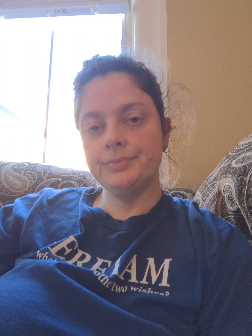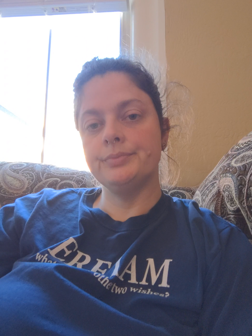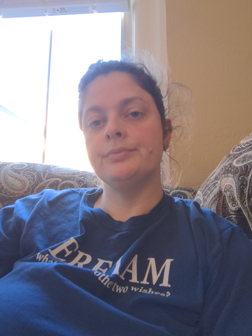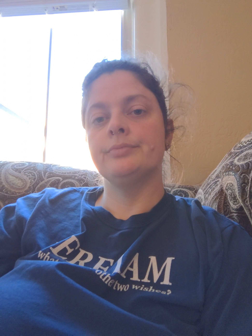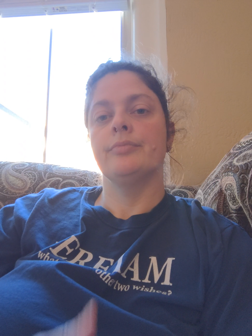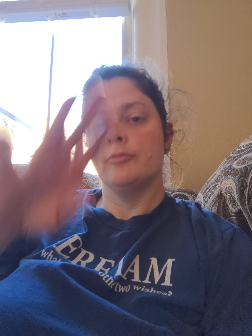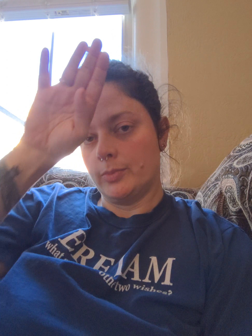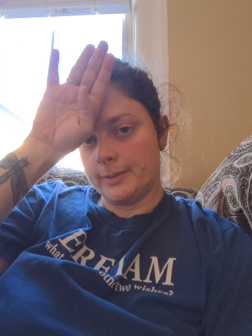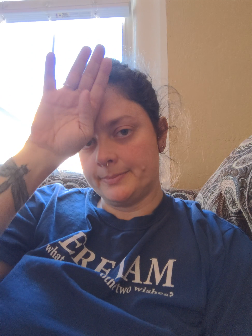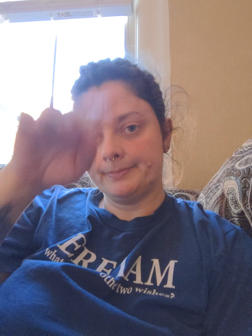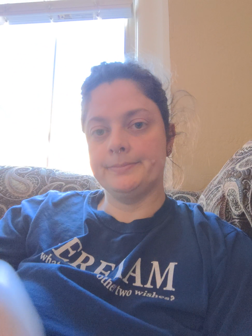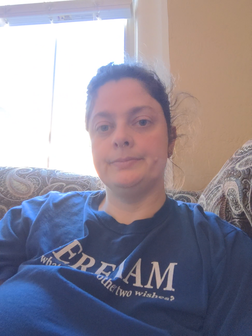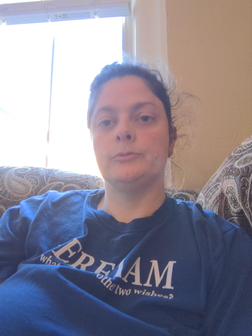fireman